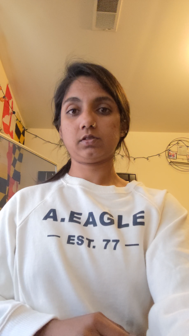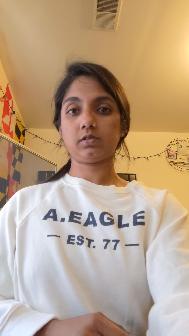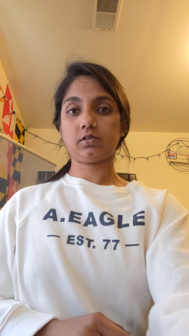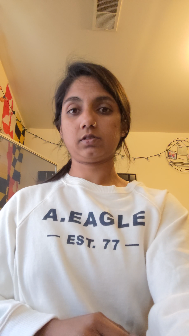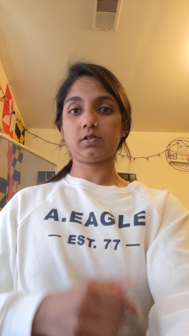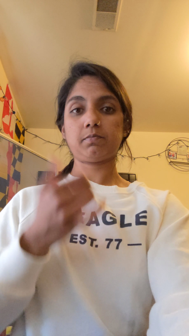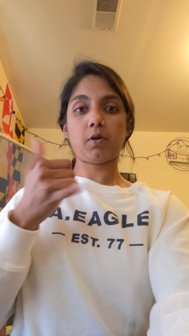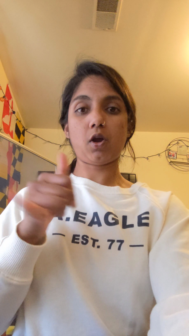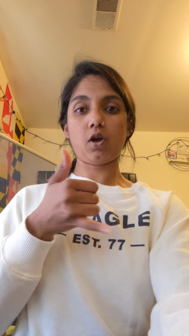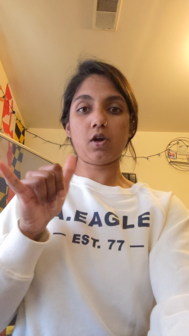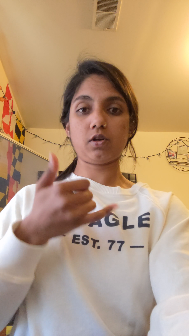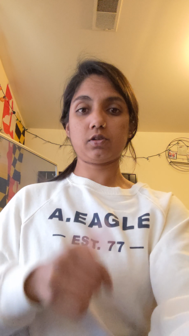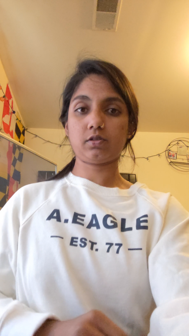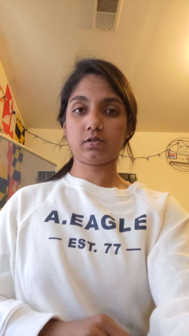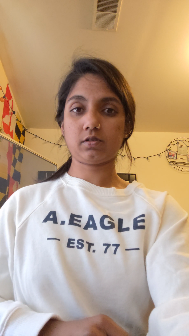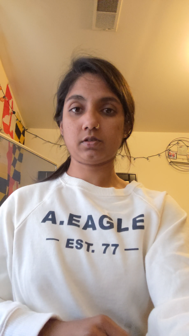party